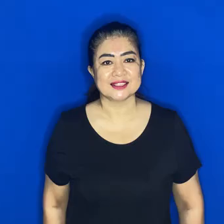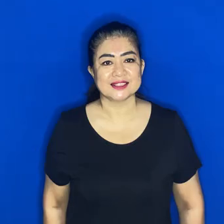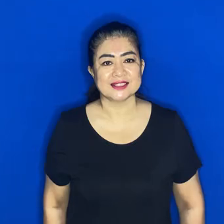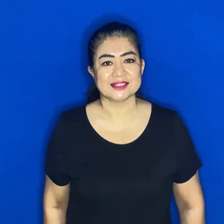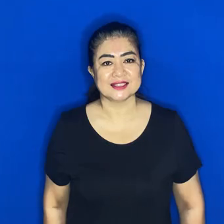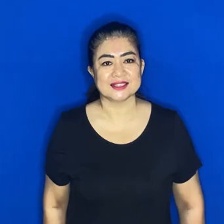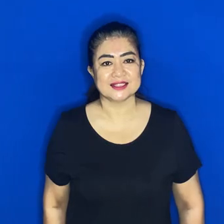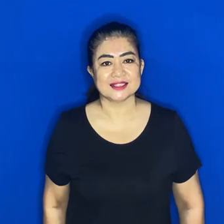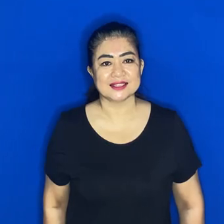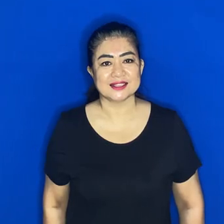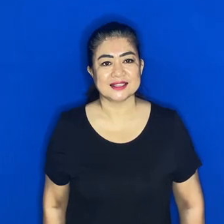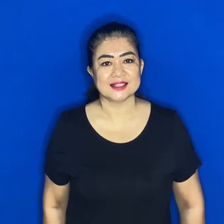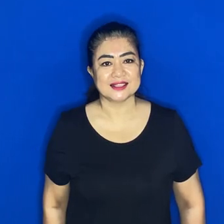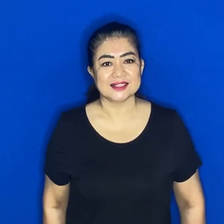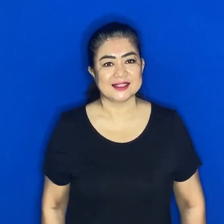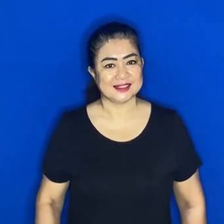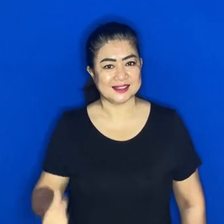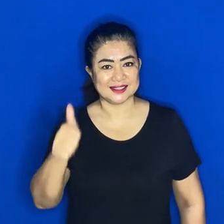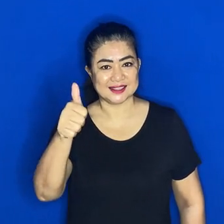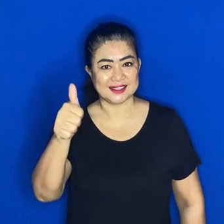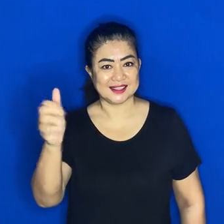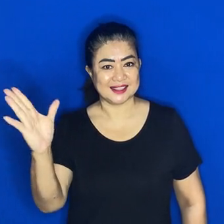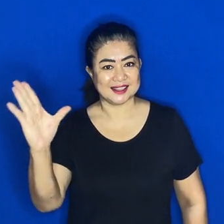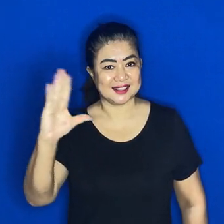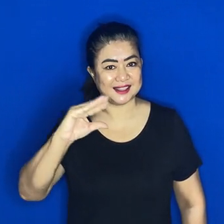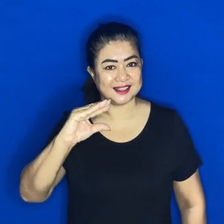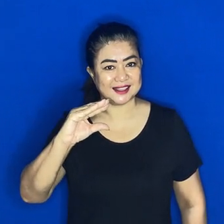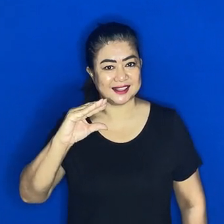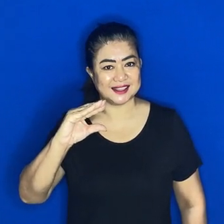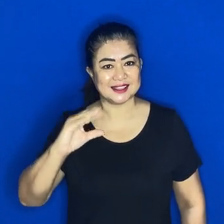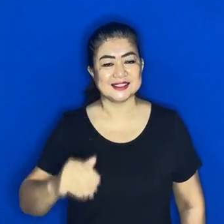good afternoon